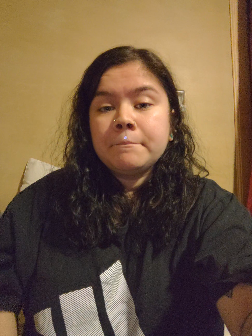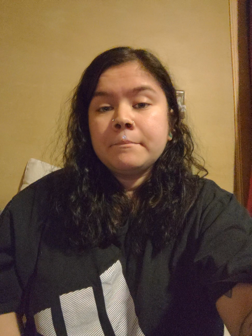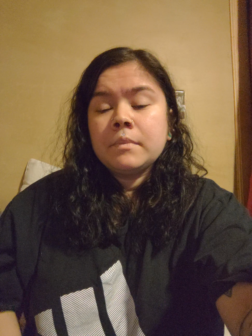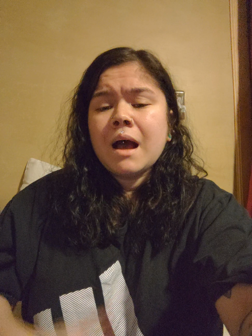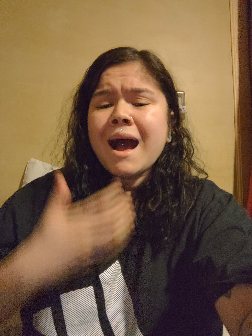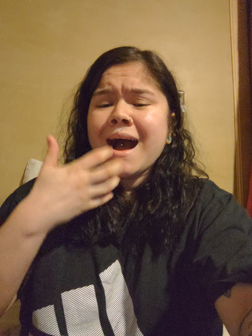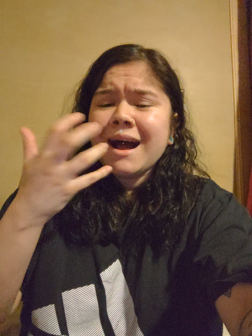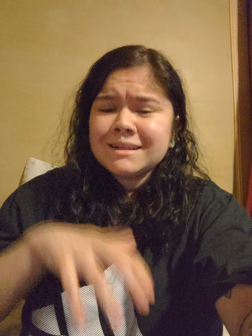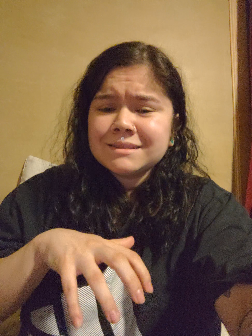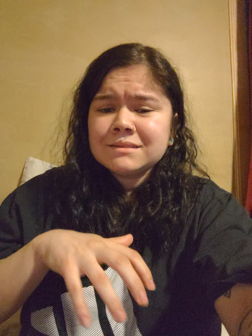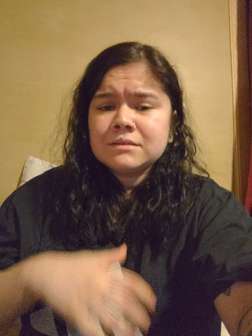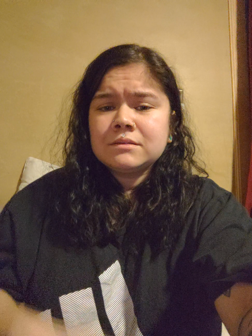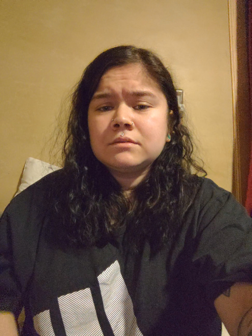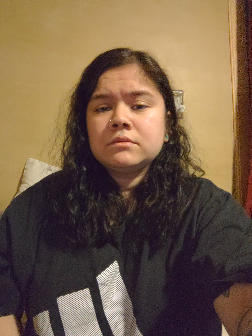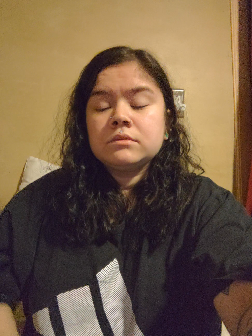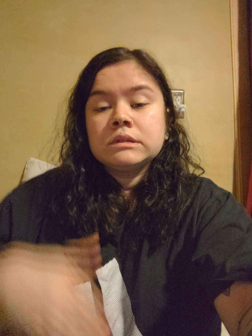hot